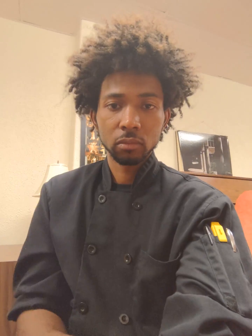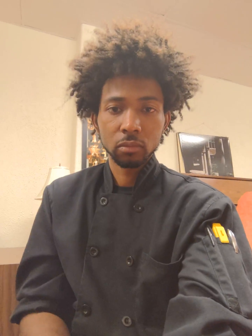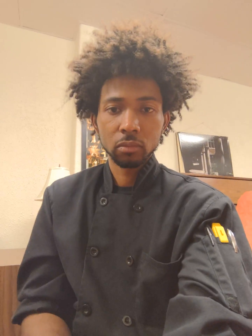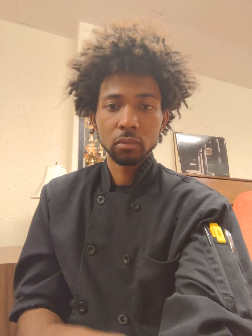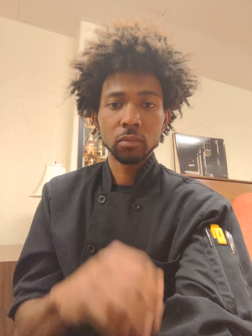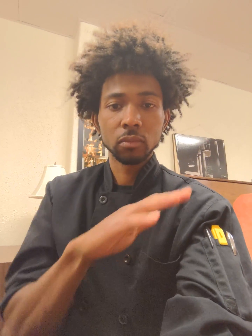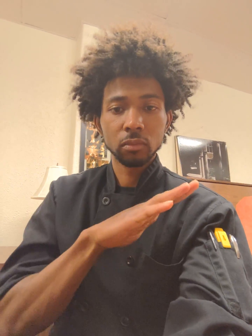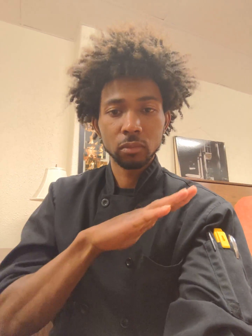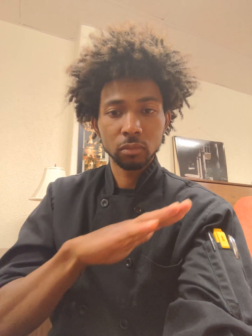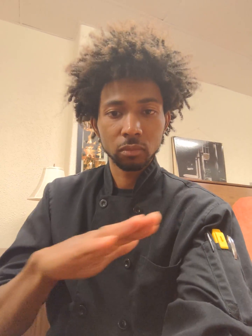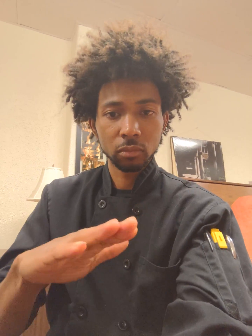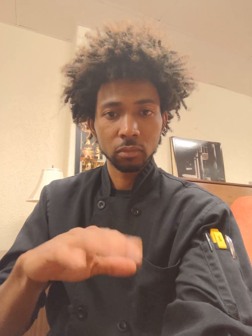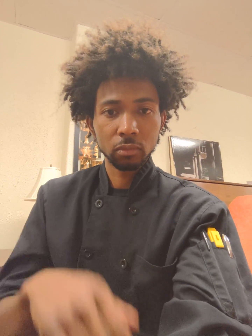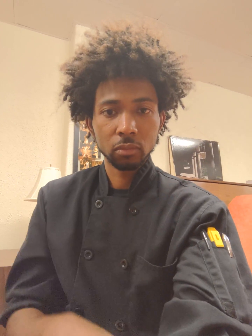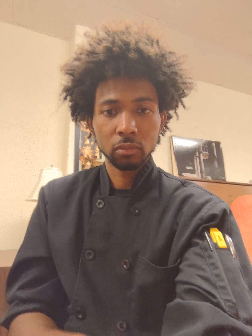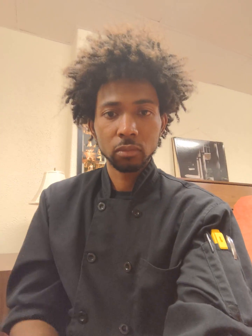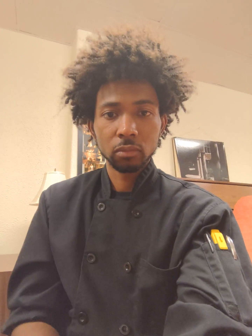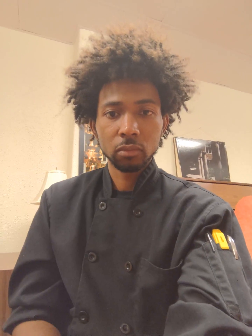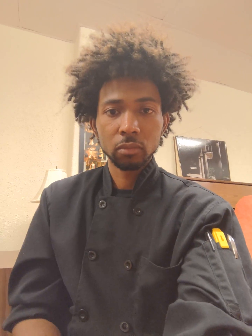nice